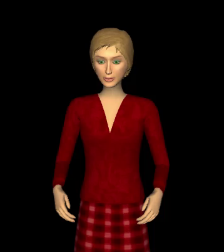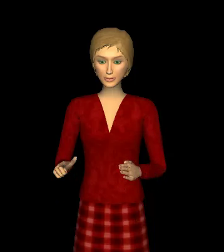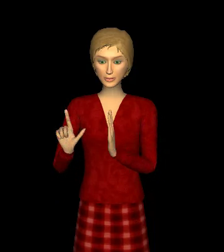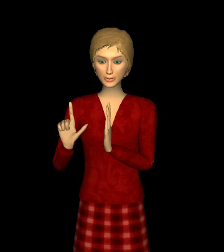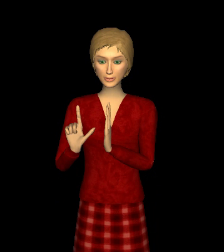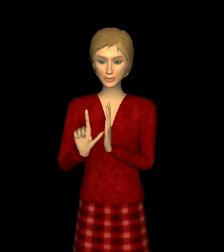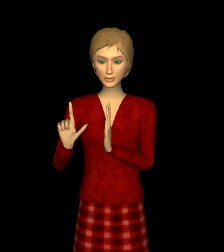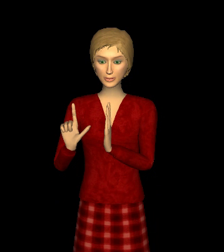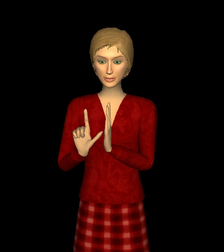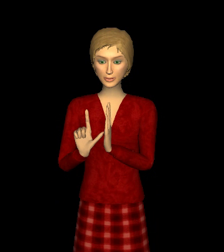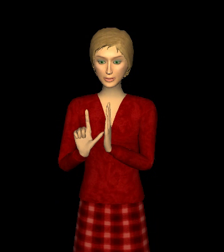قانون